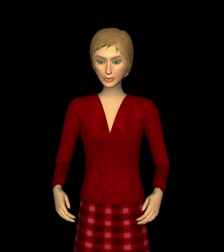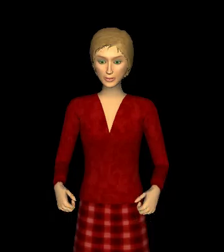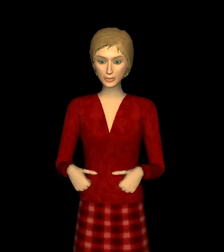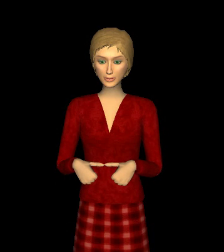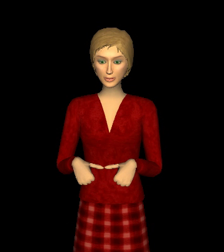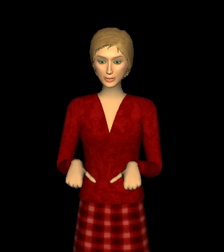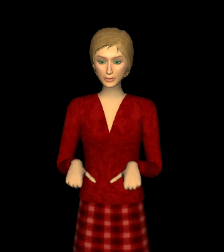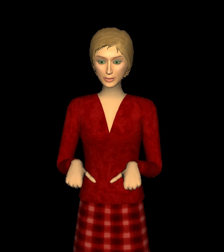يبقى